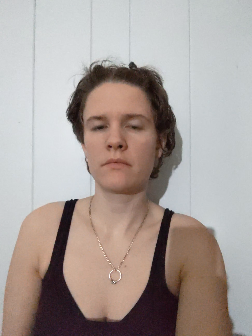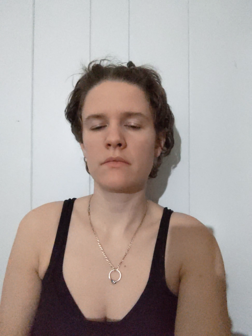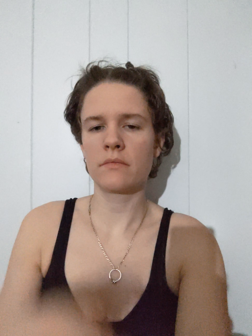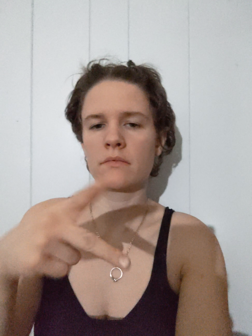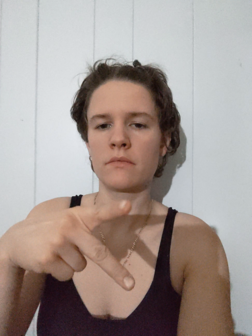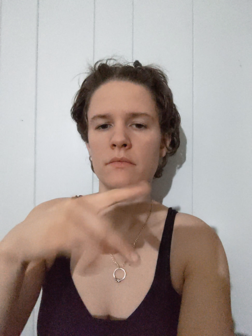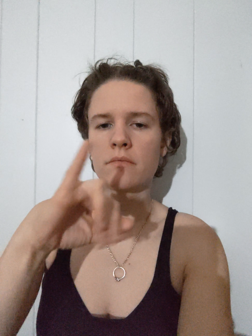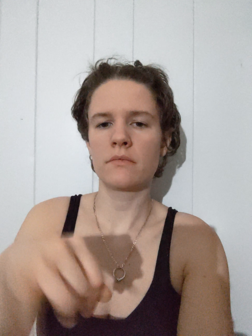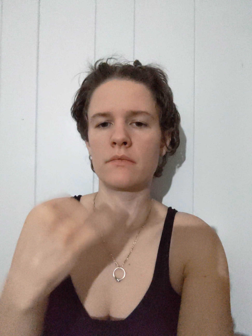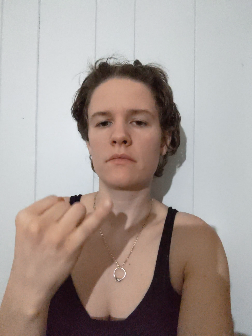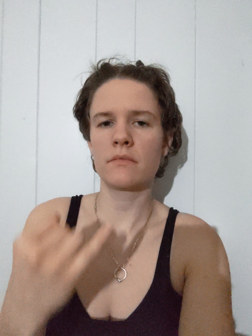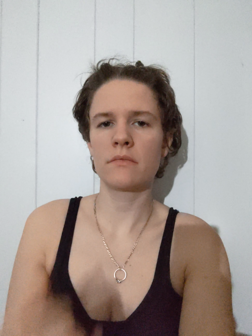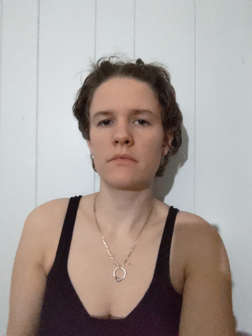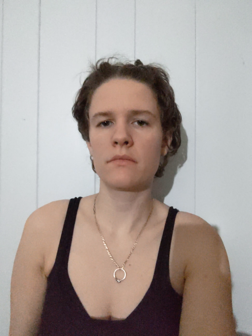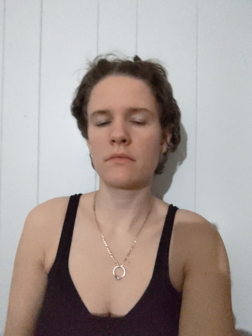pajamas